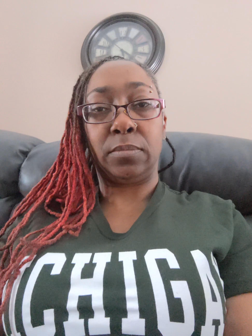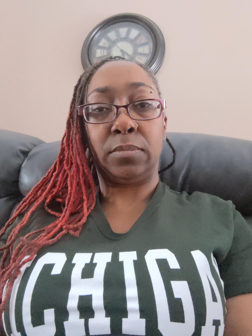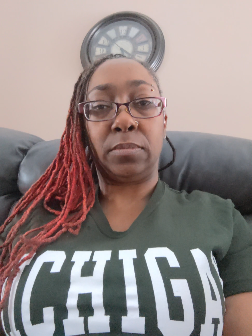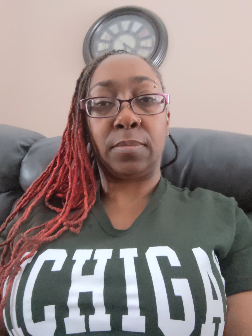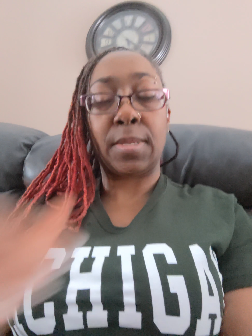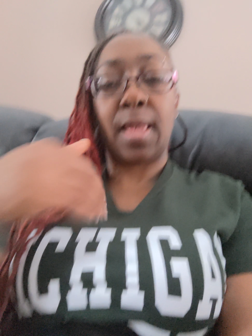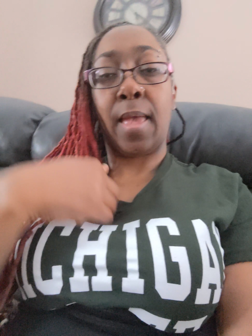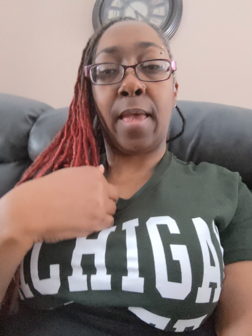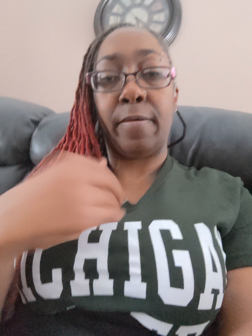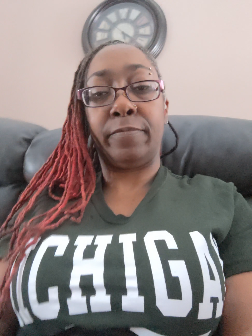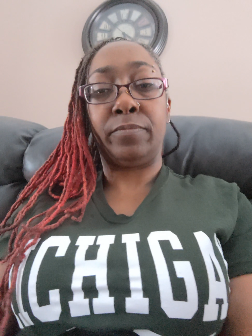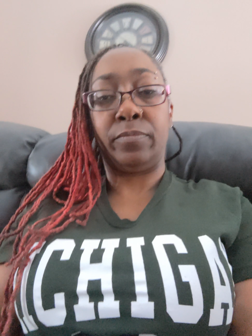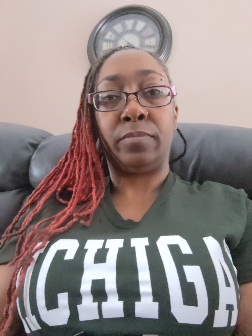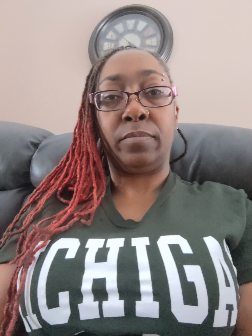have